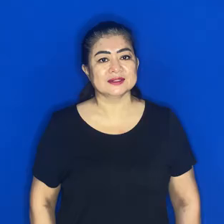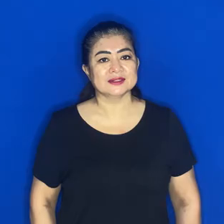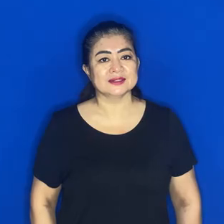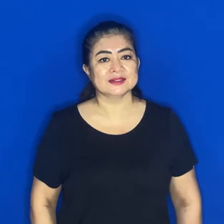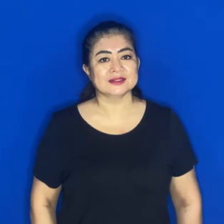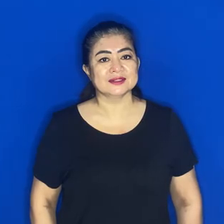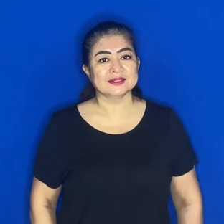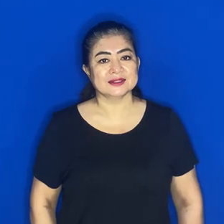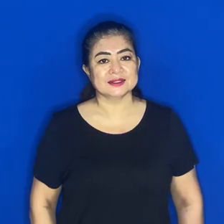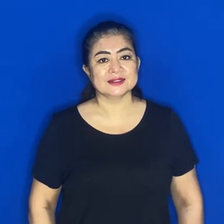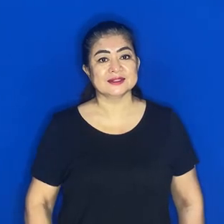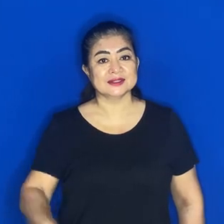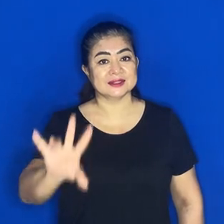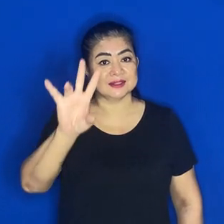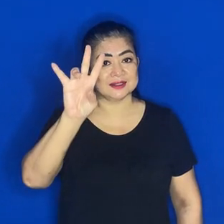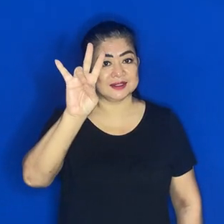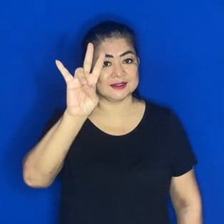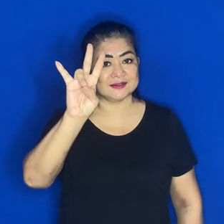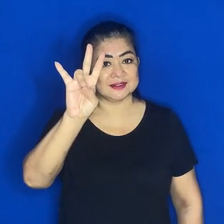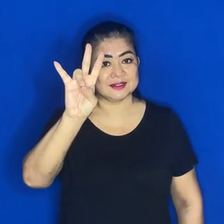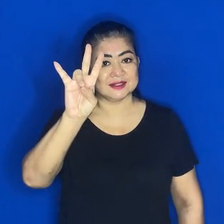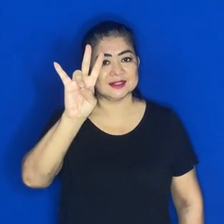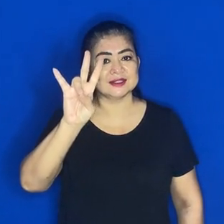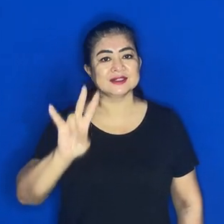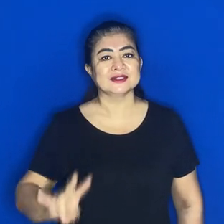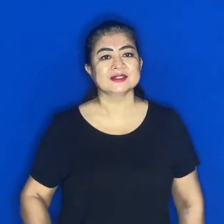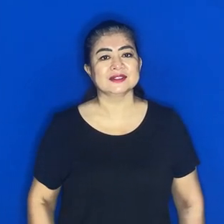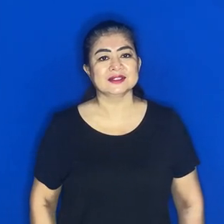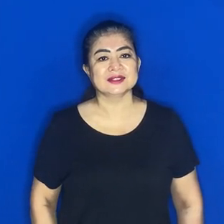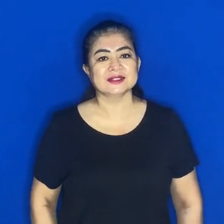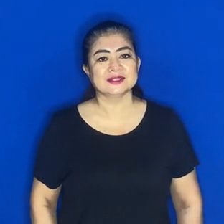seven